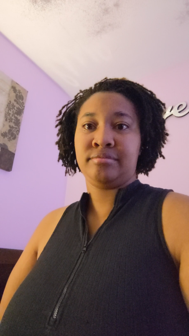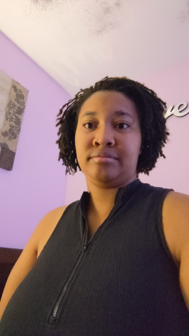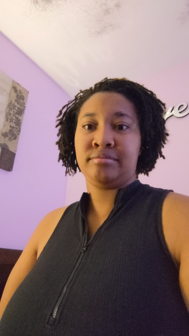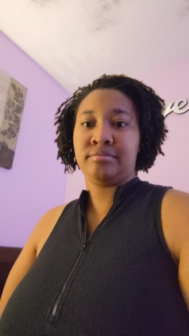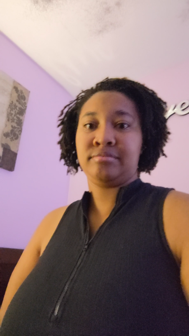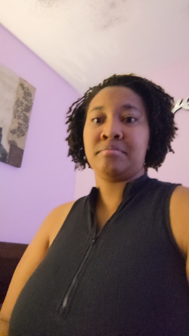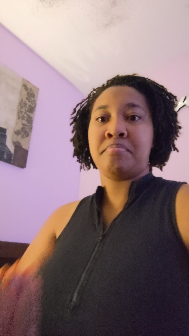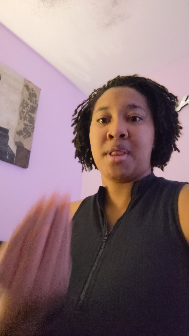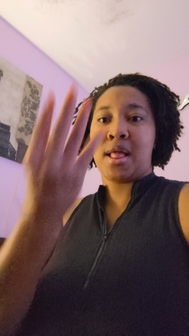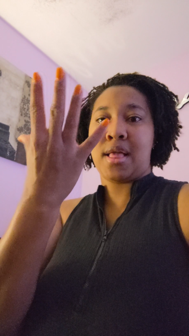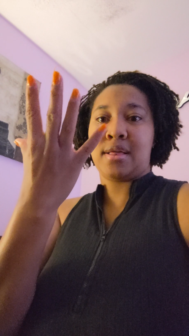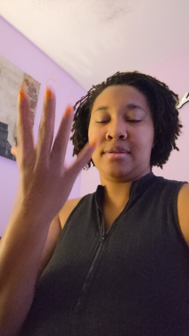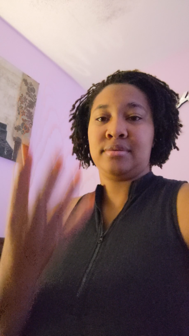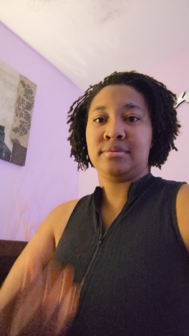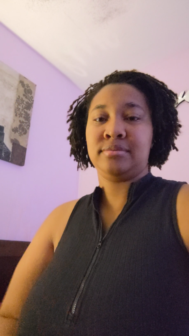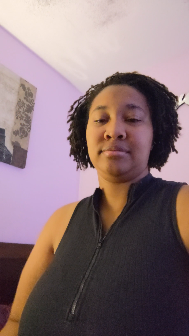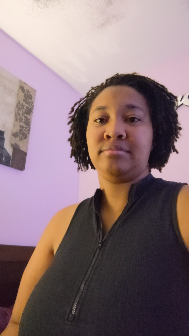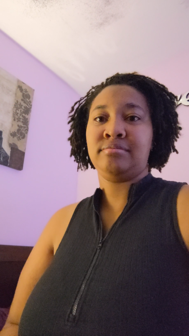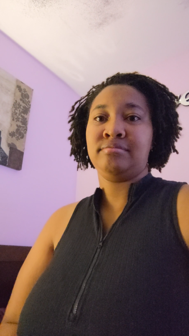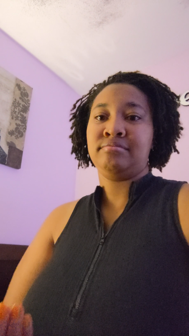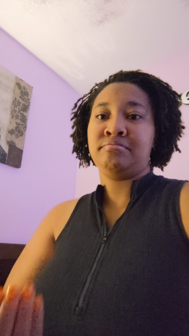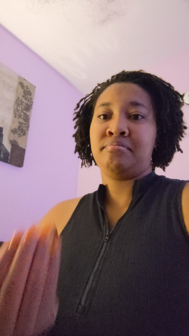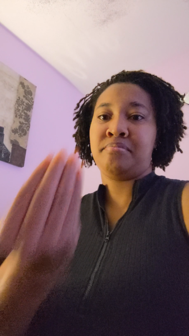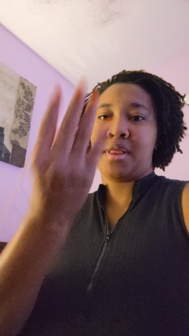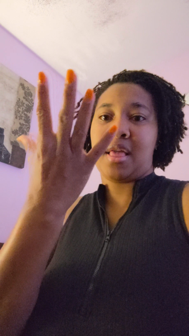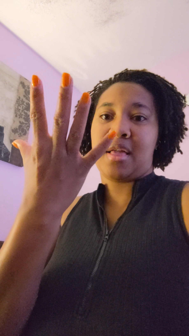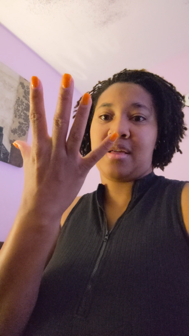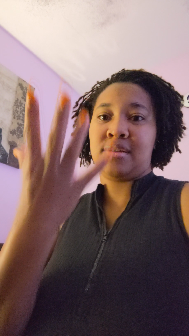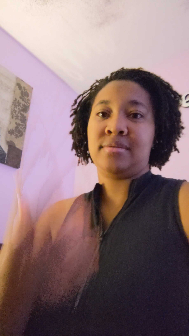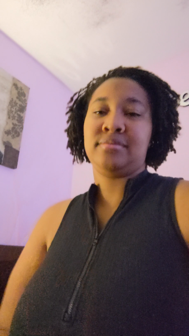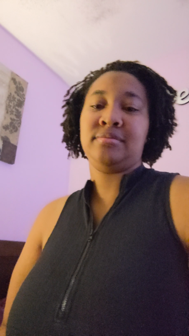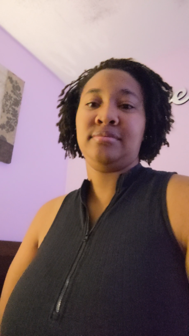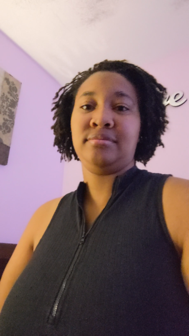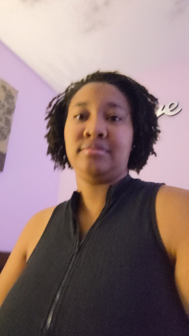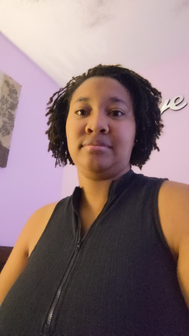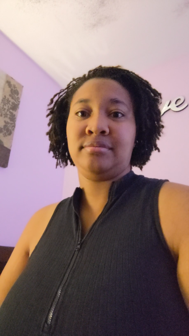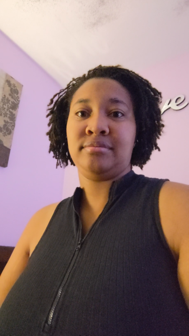plants